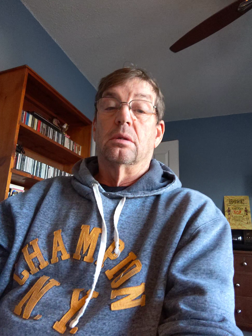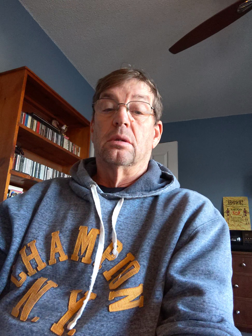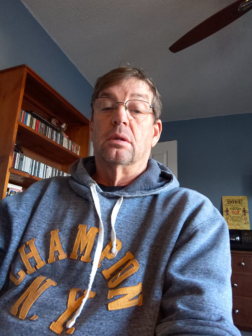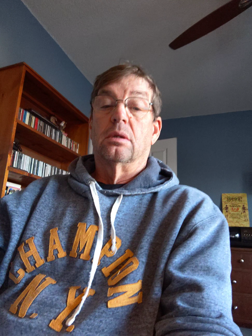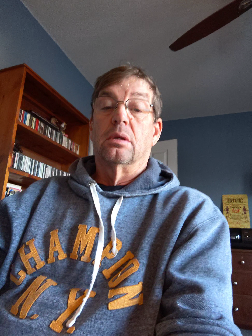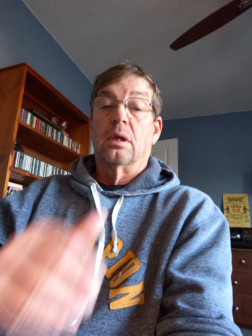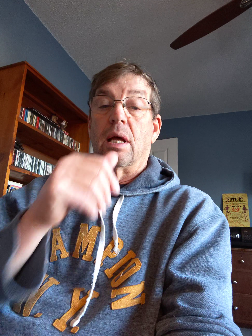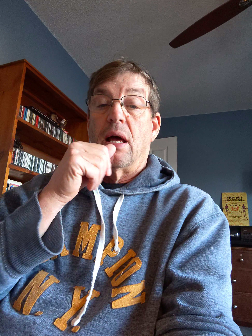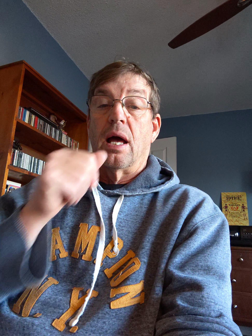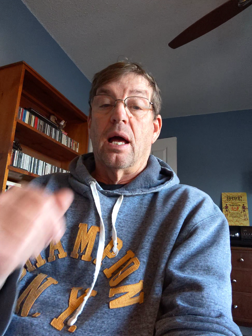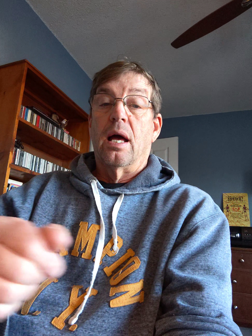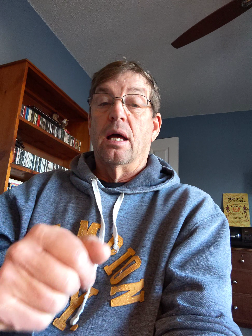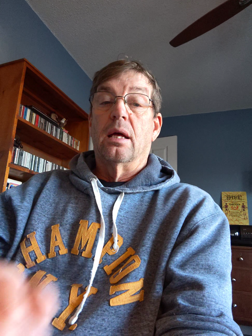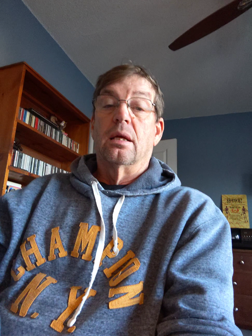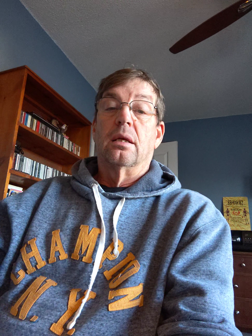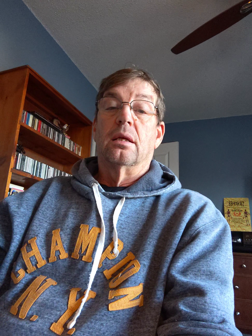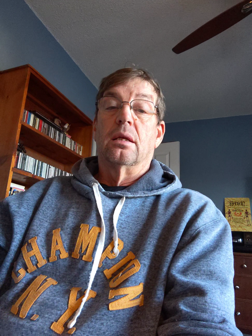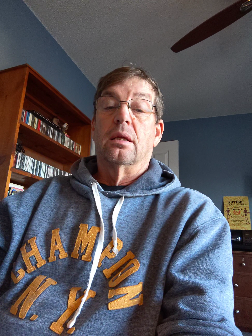hide